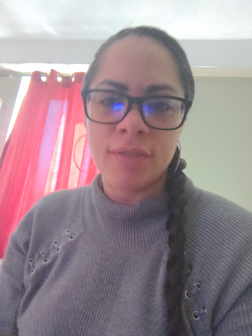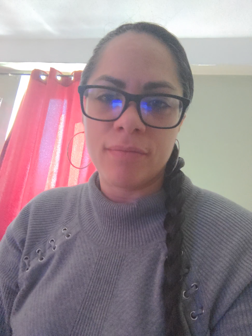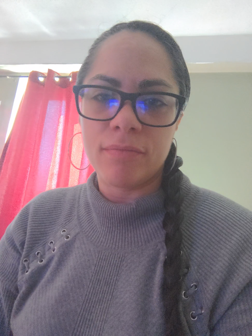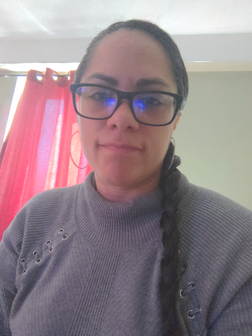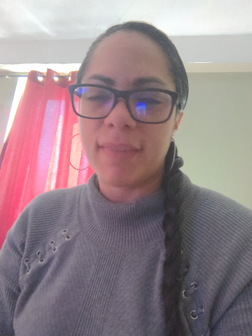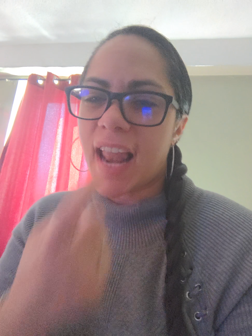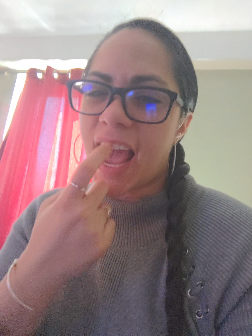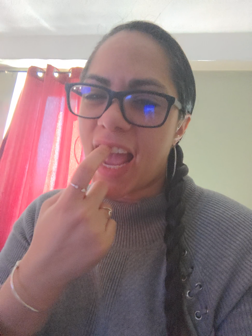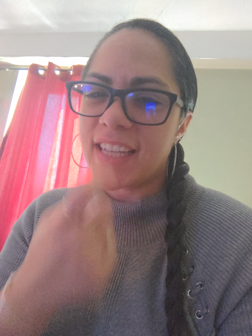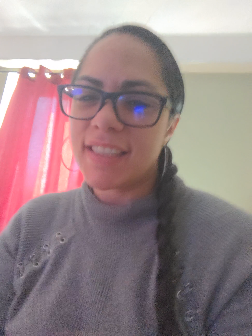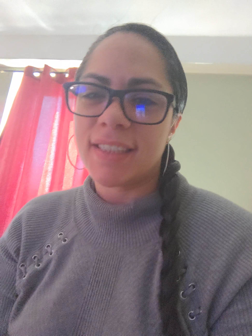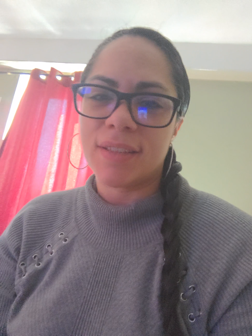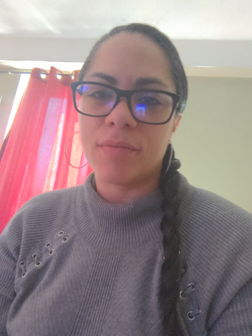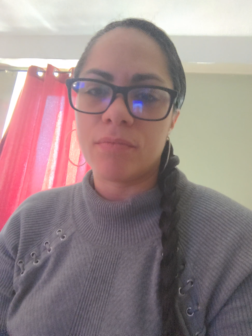window